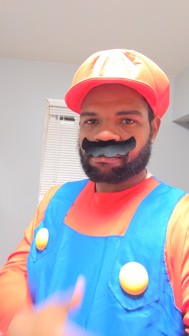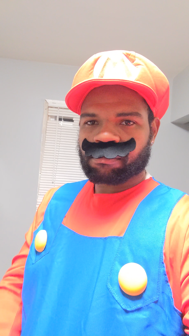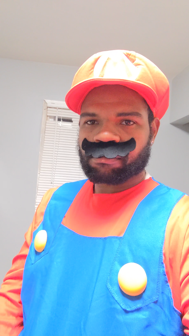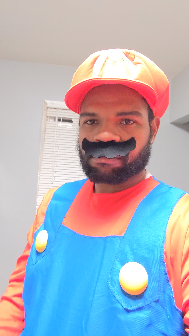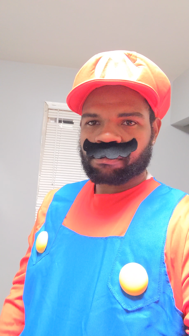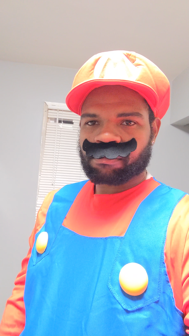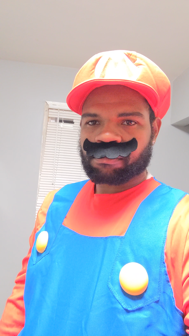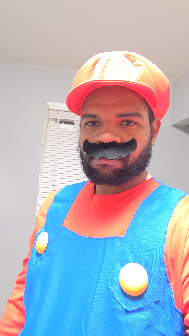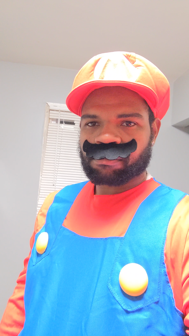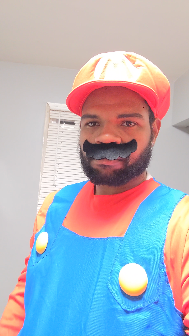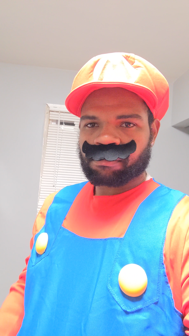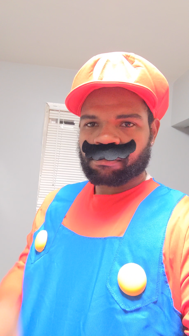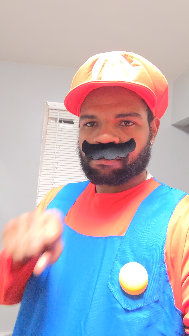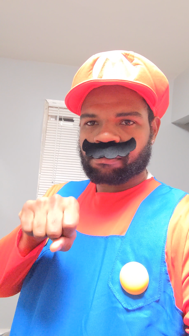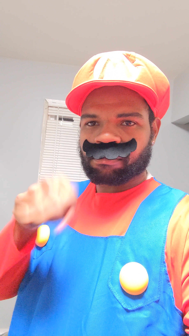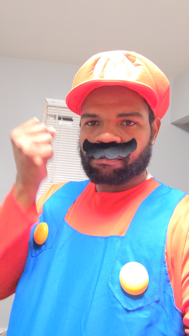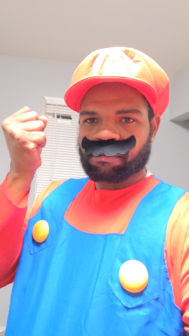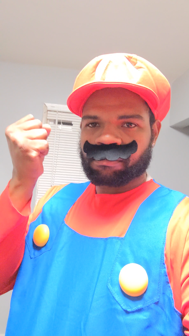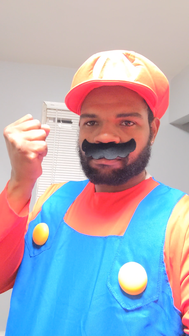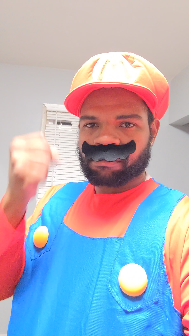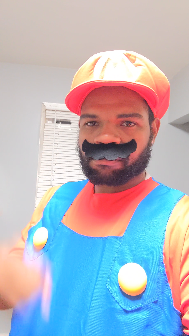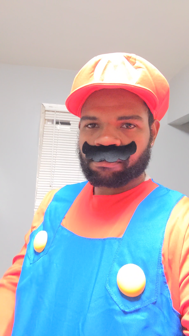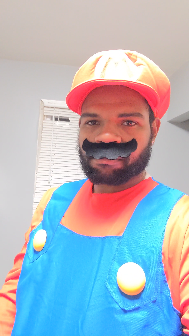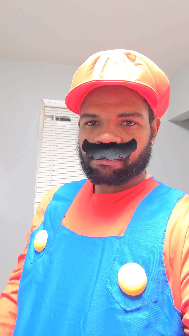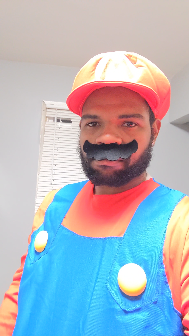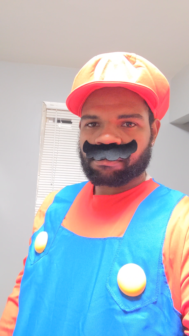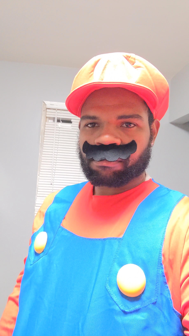broken